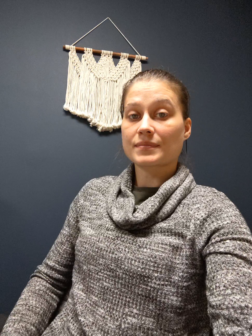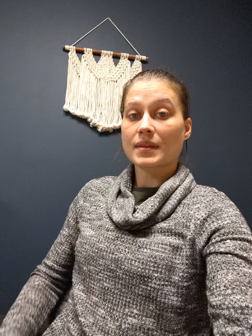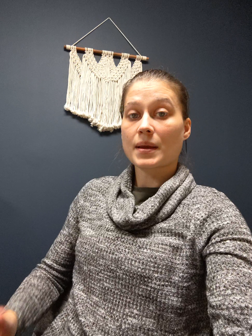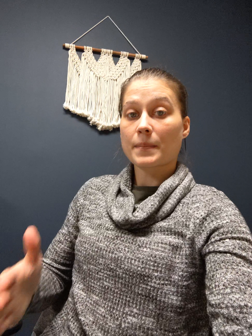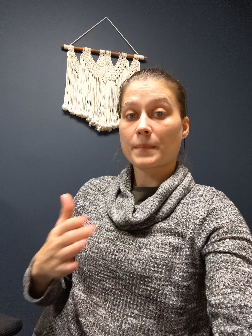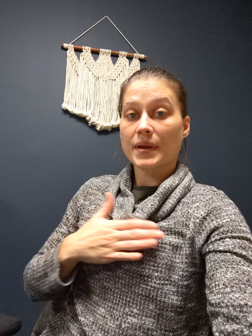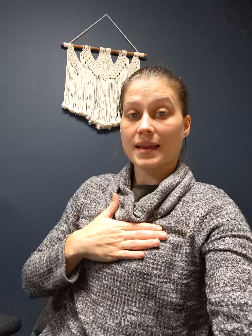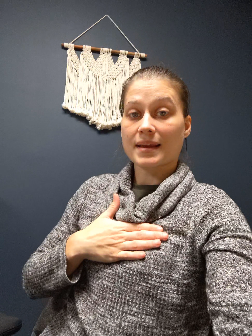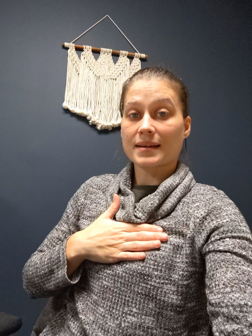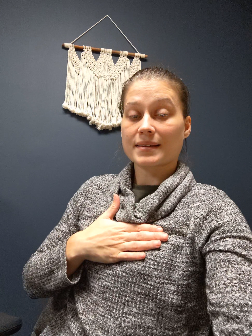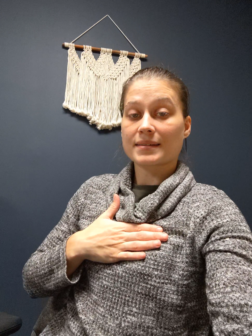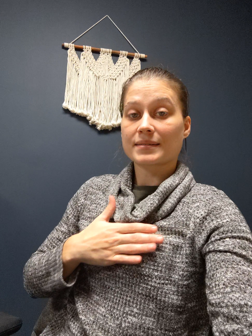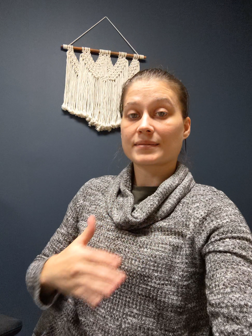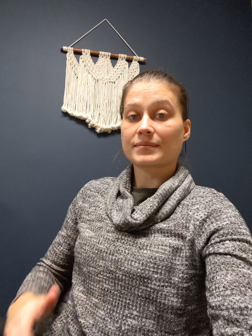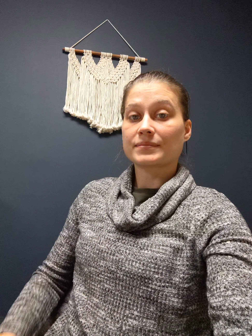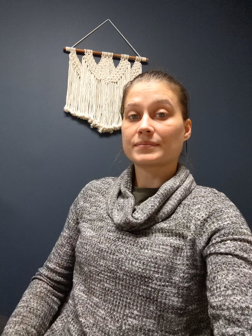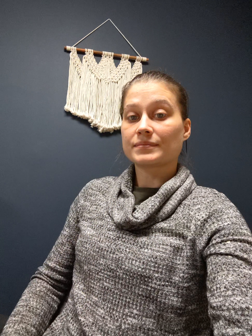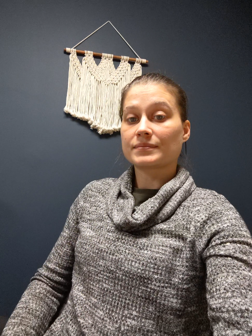my